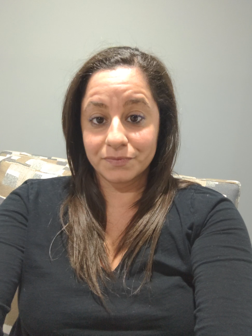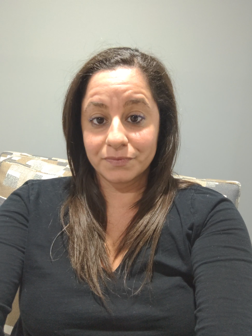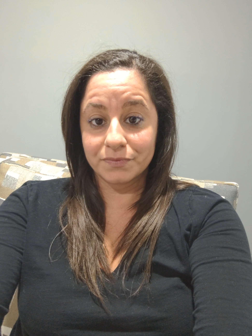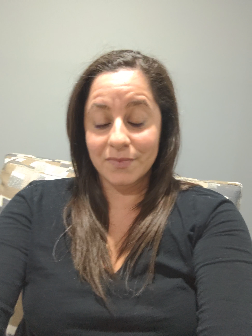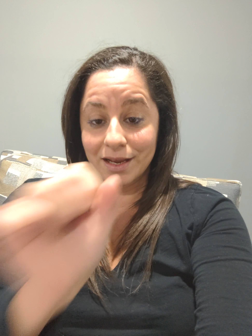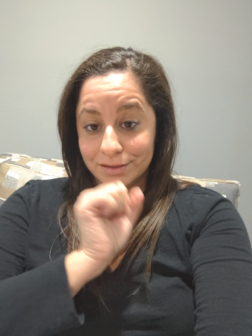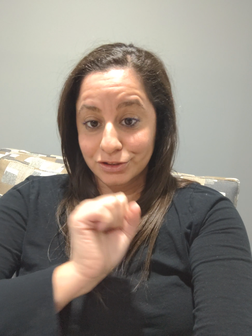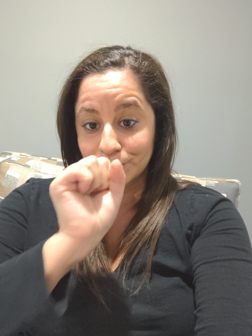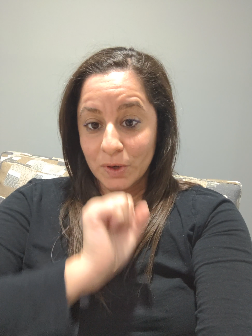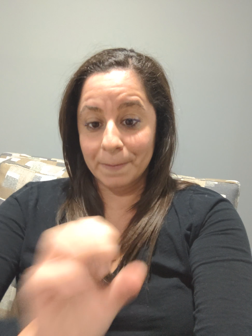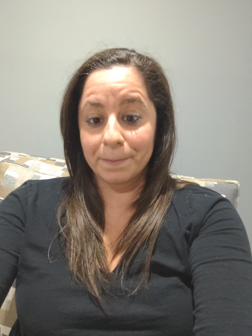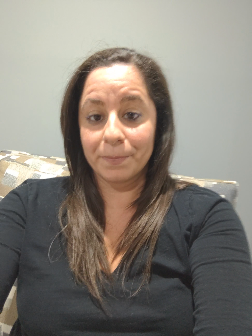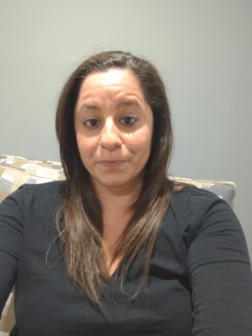ice cream